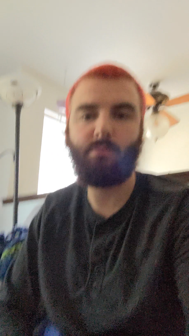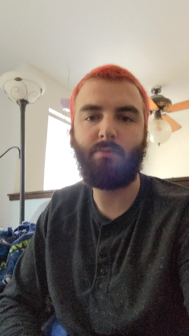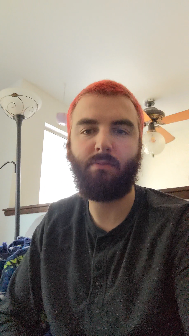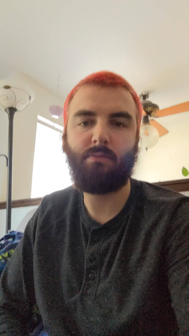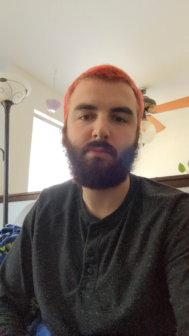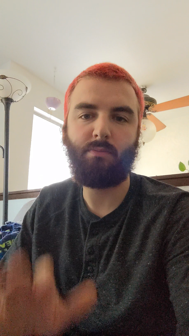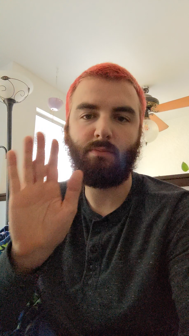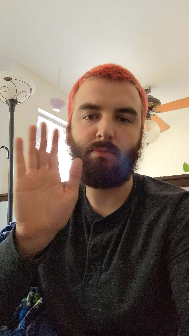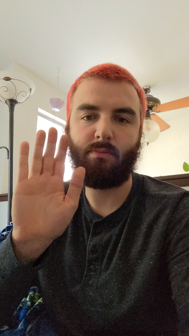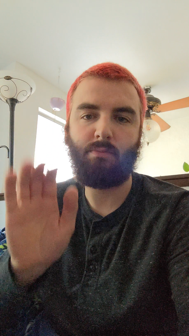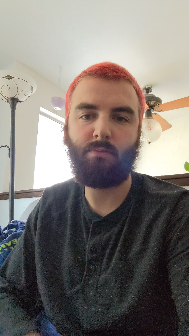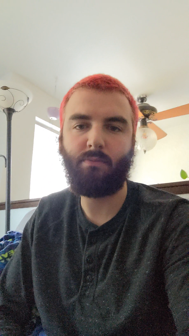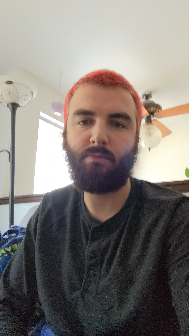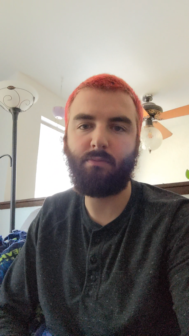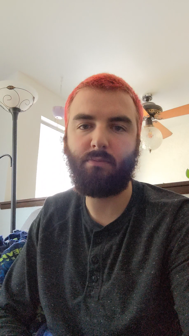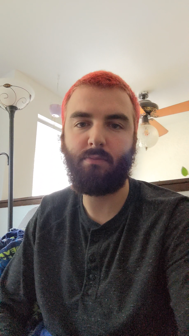hi